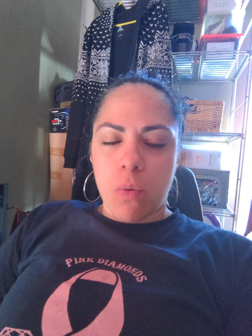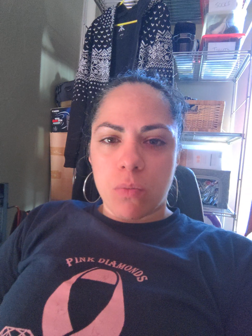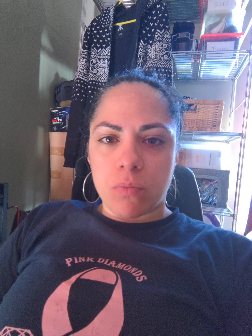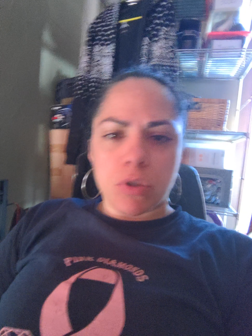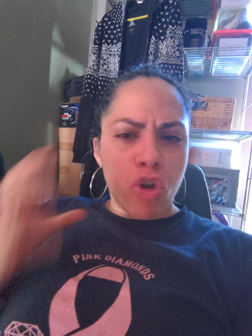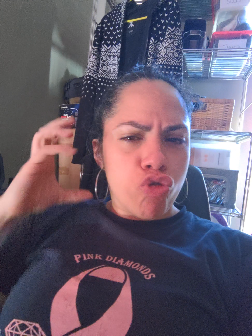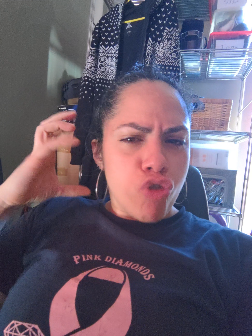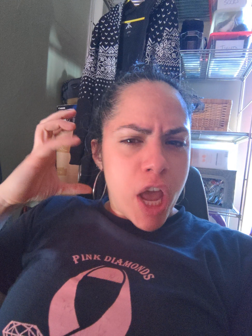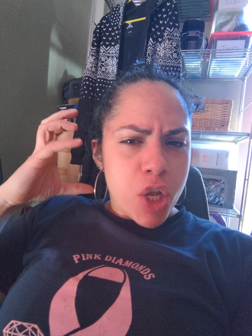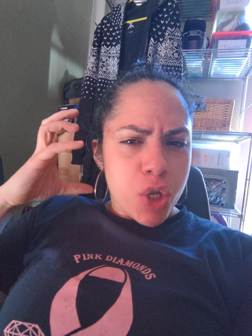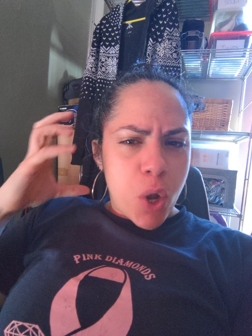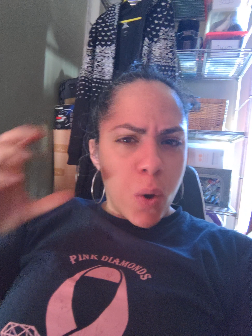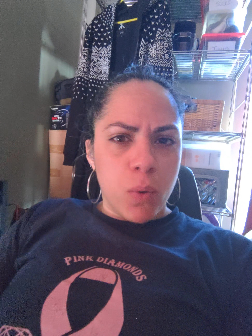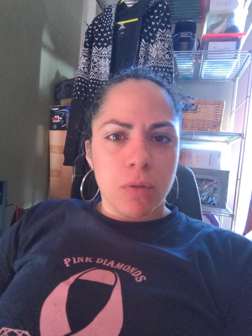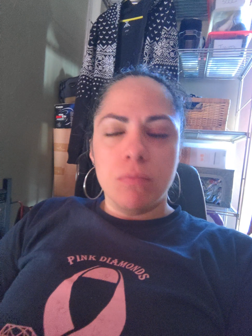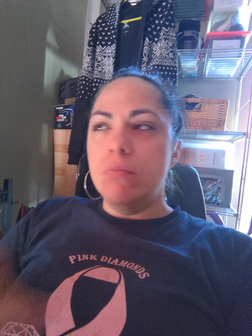radio